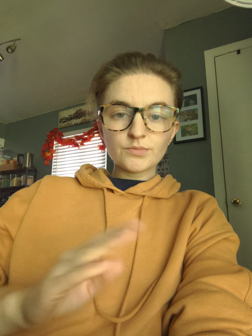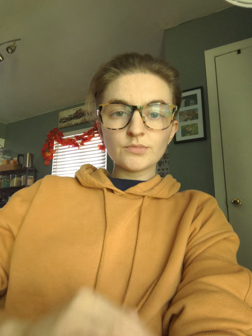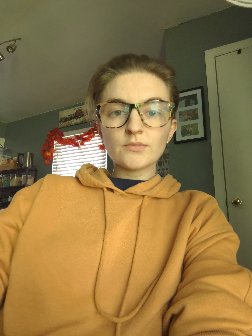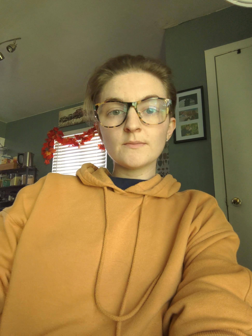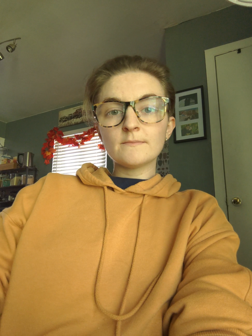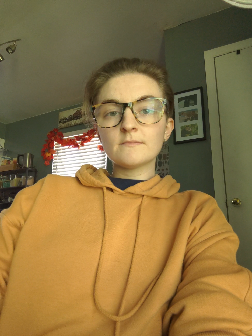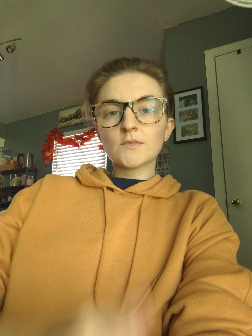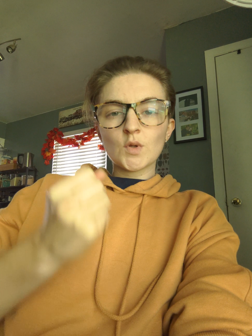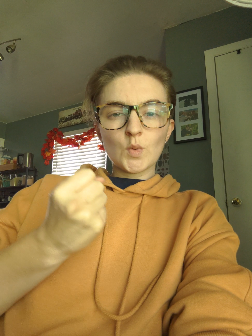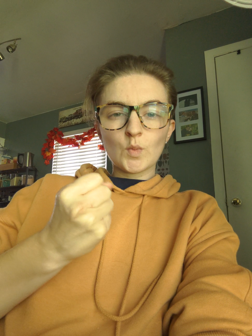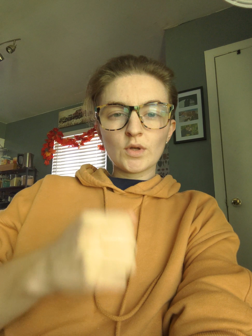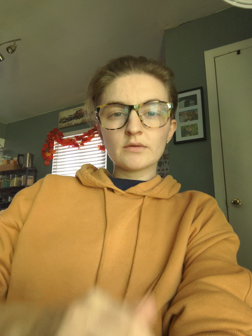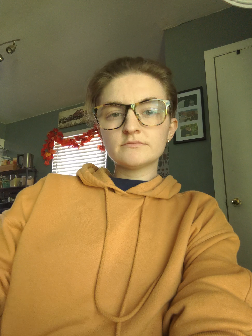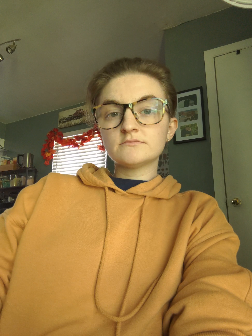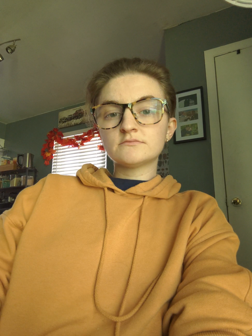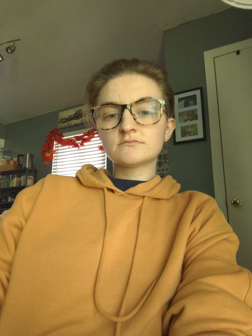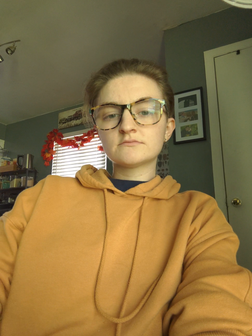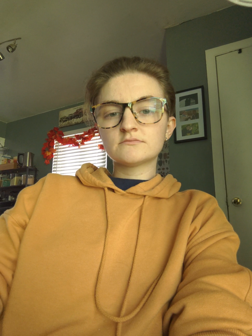hold